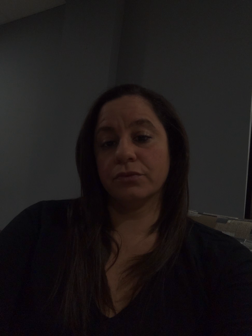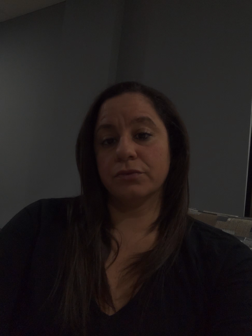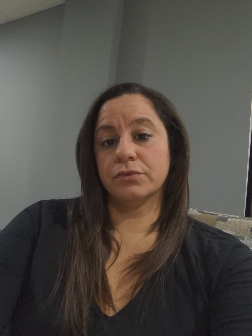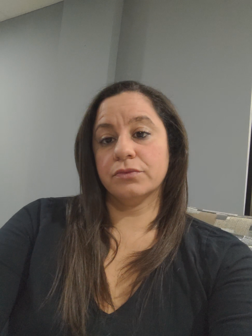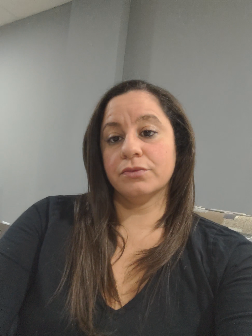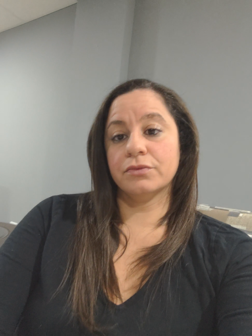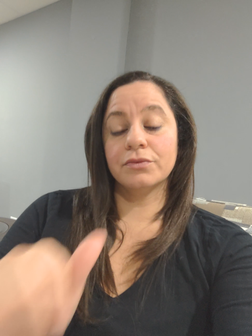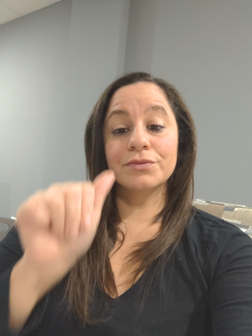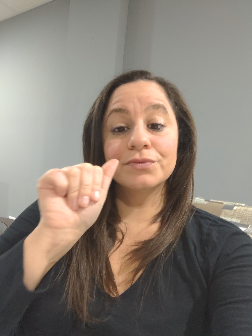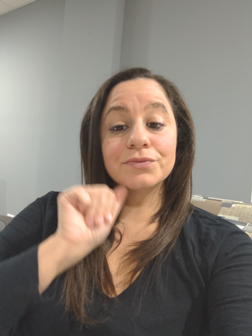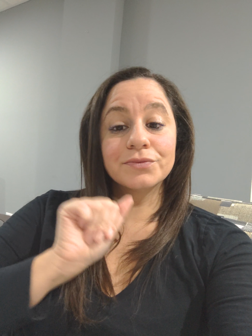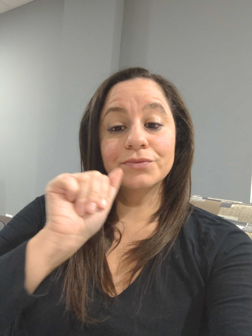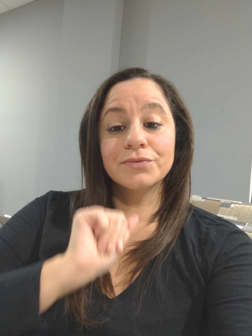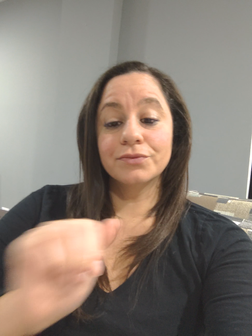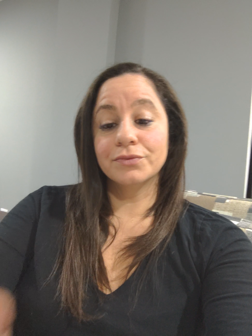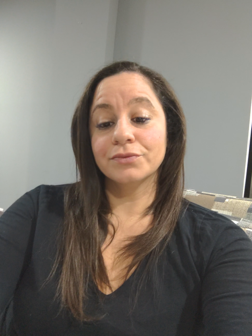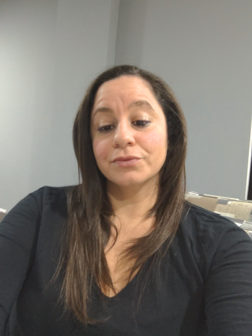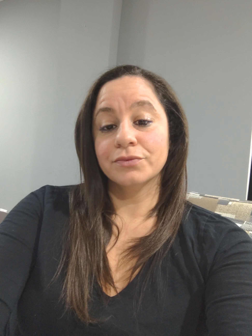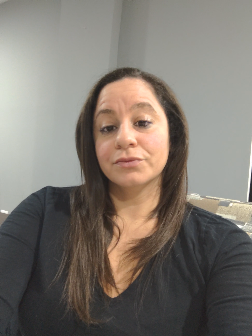aunt